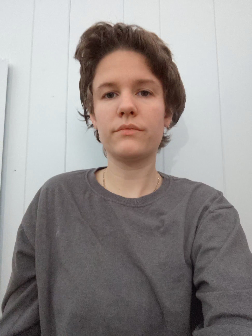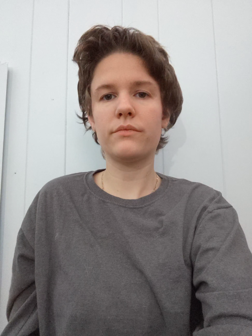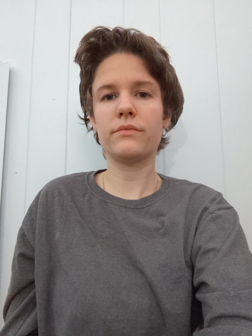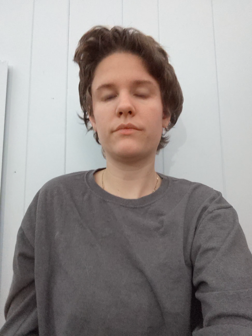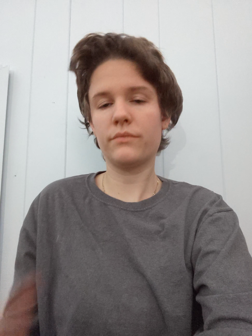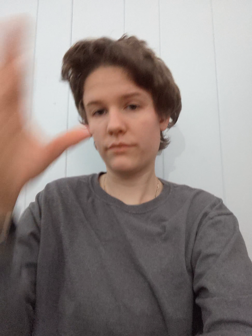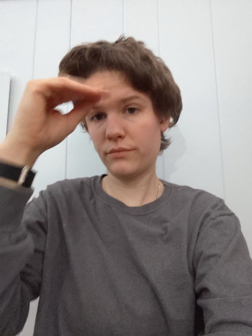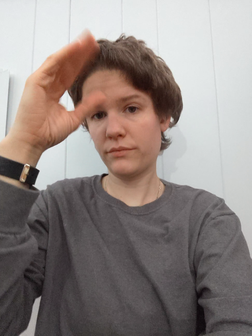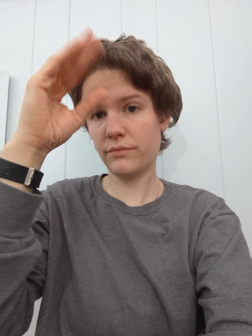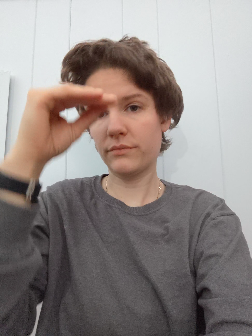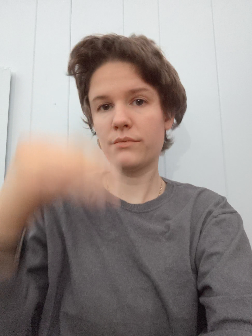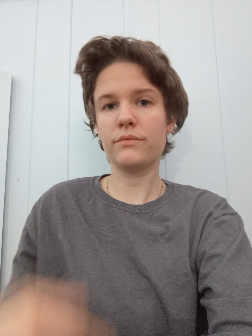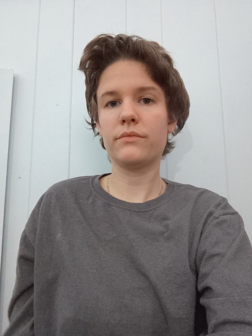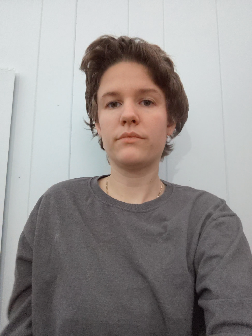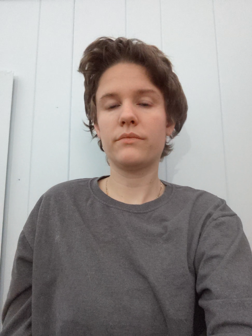boy